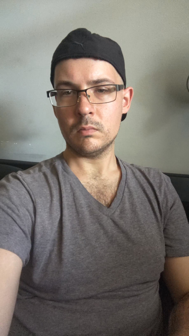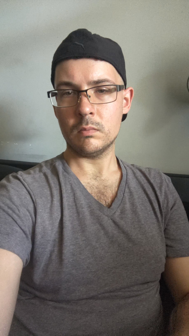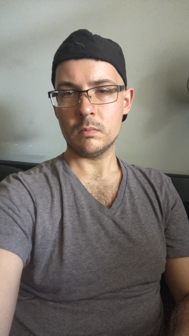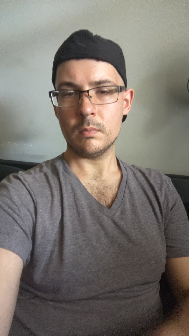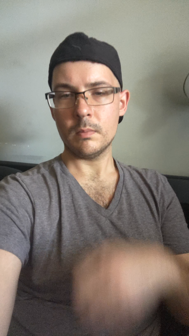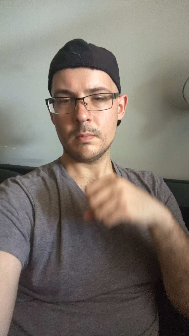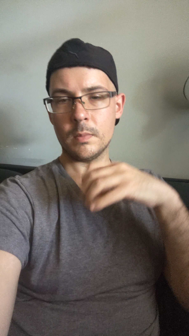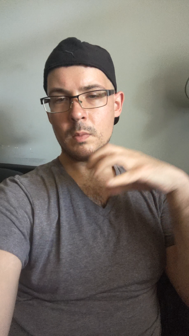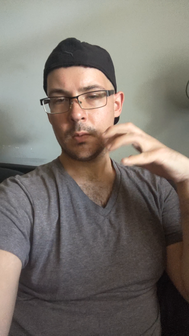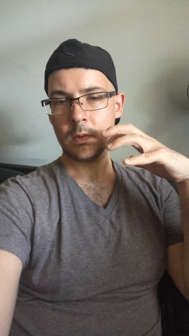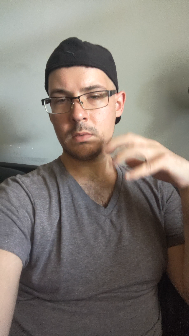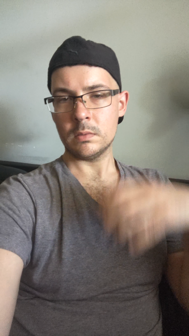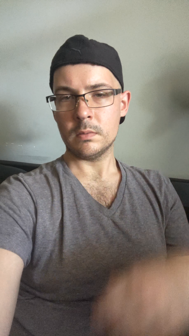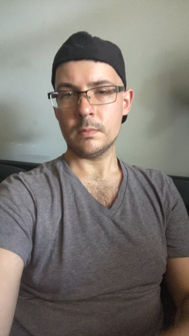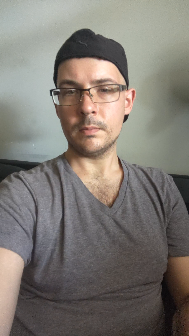bubbles